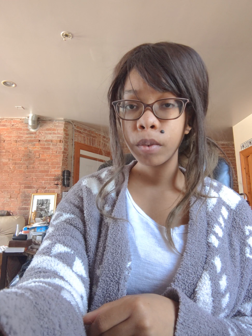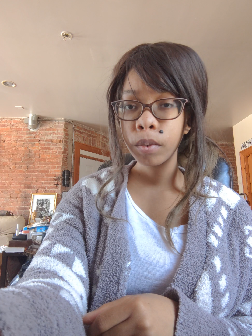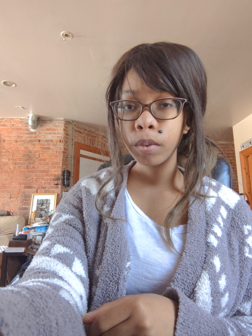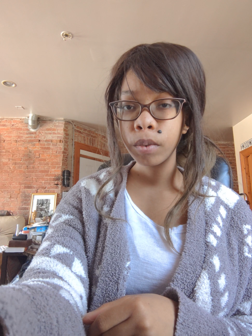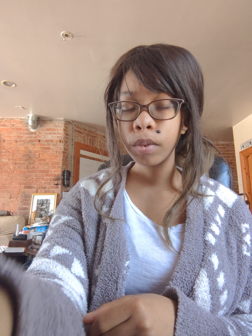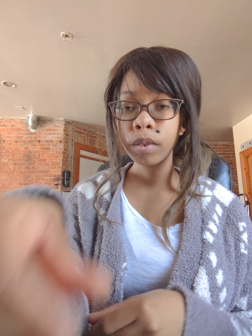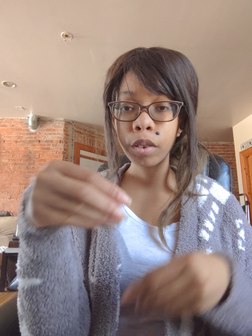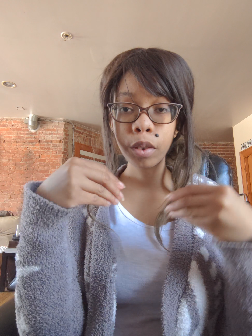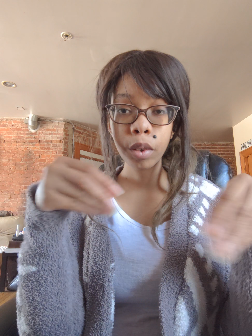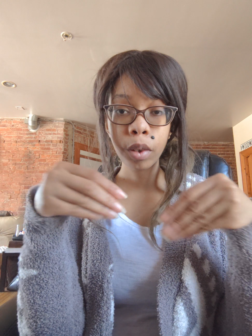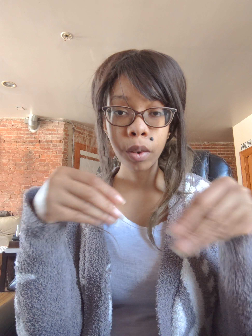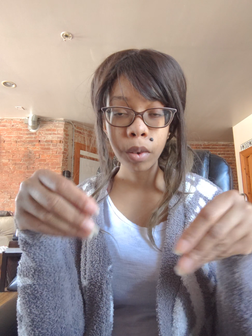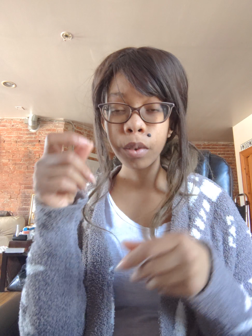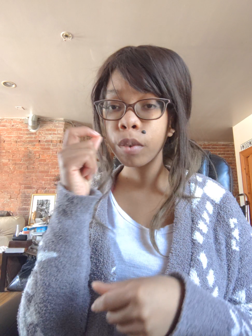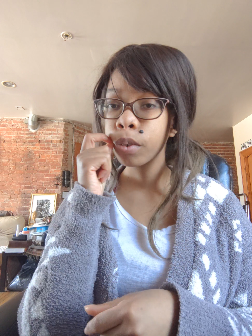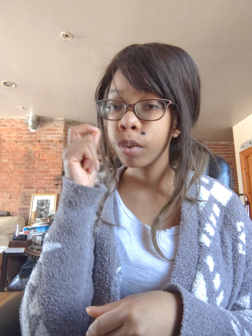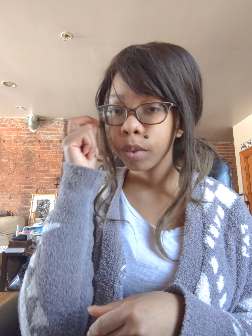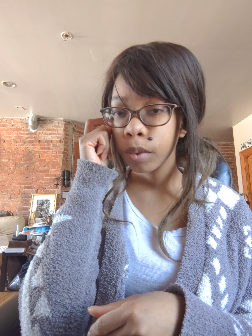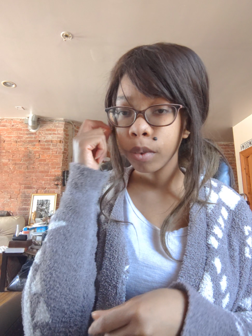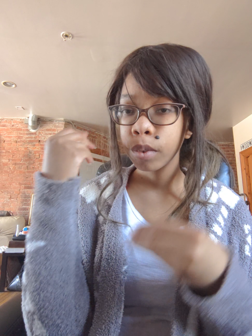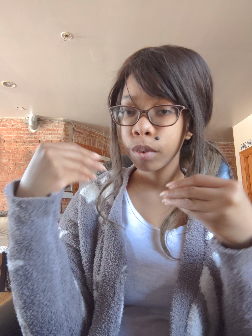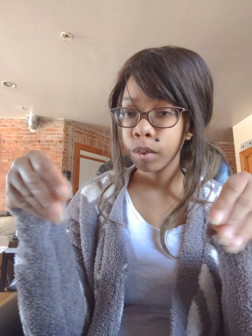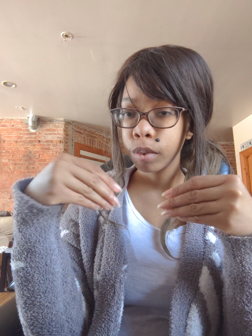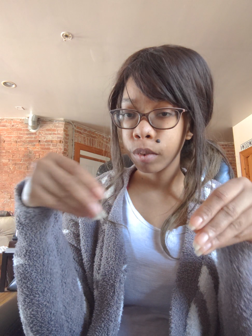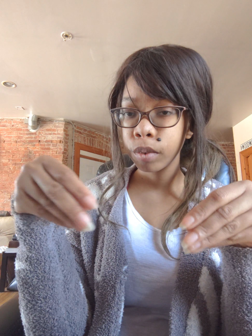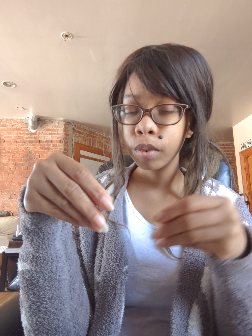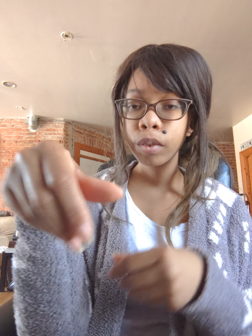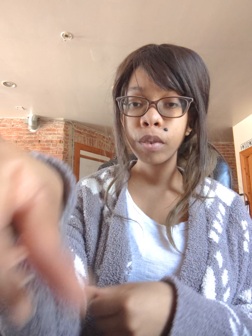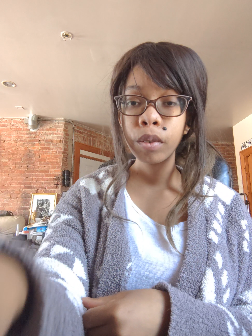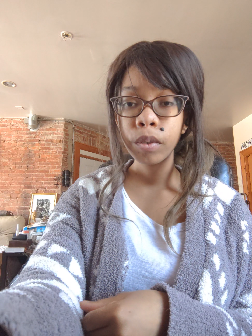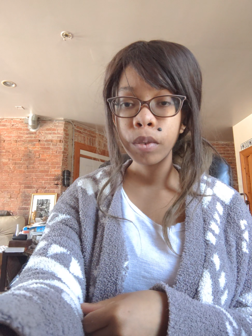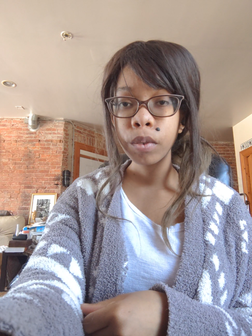store